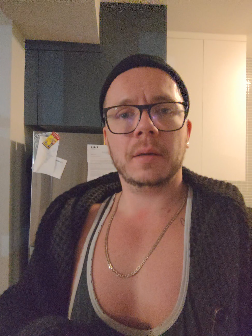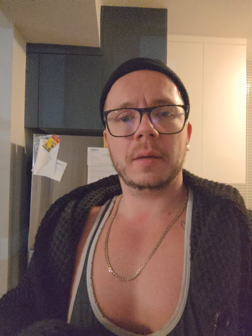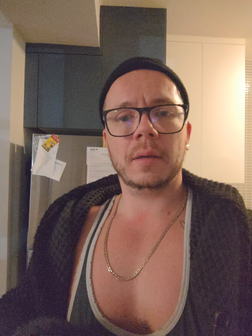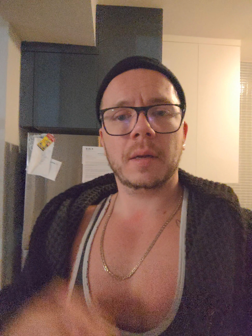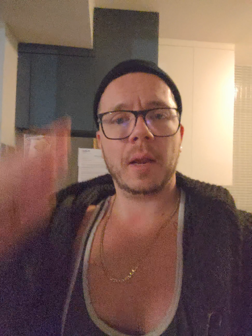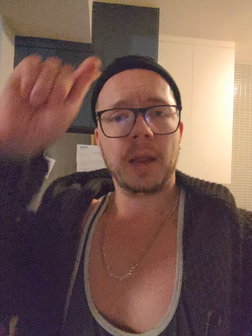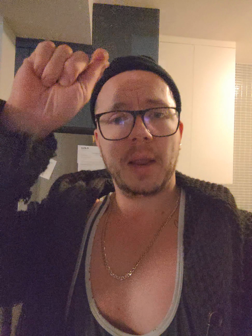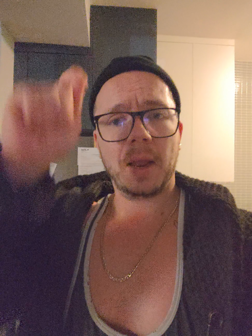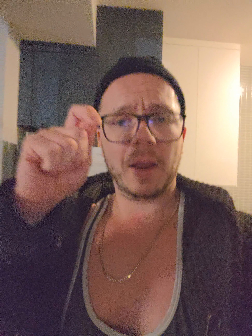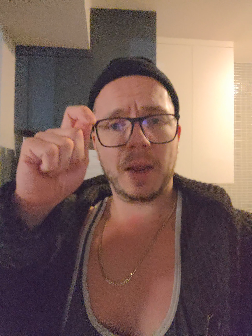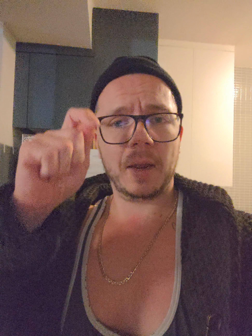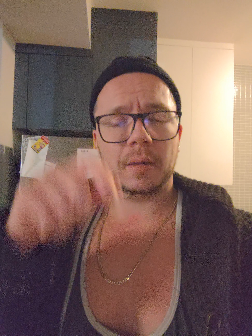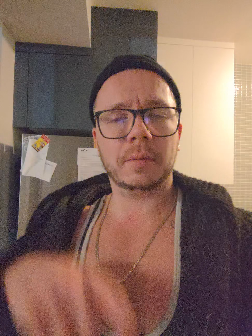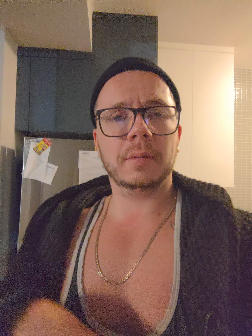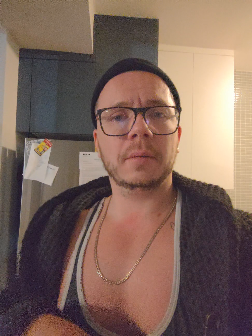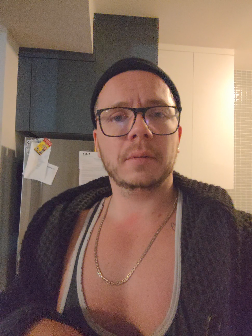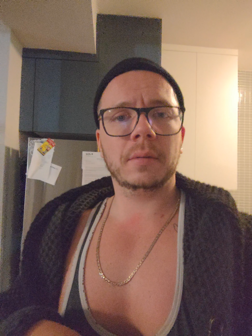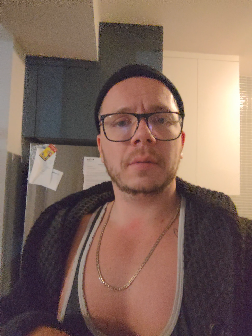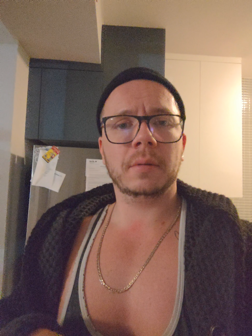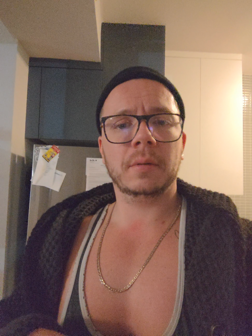hat